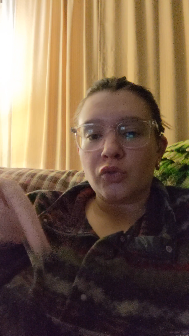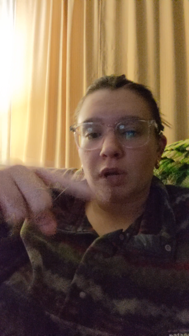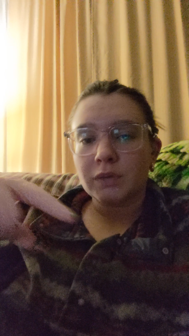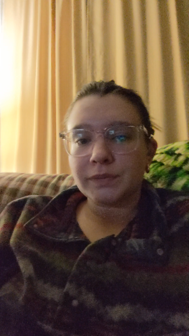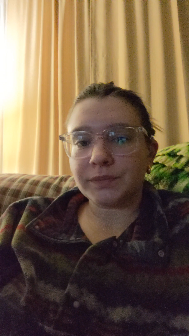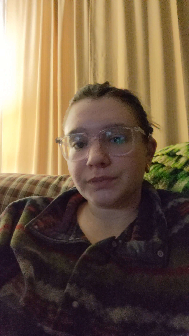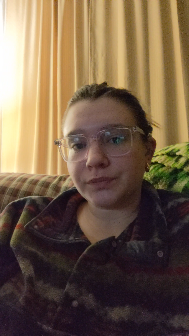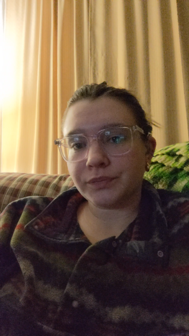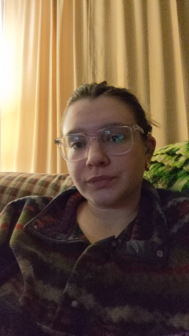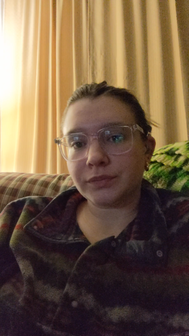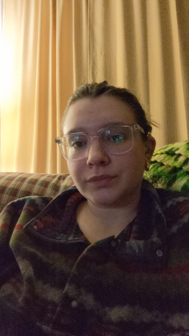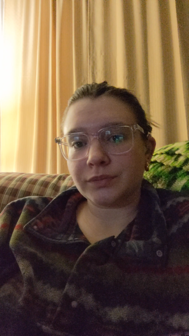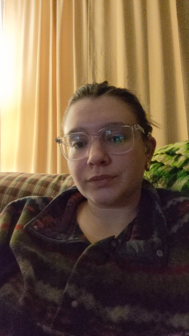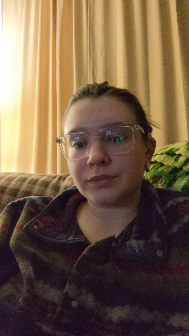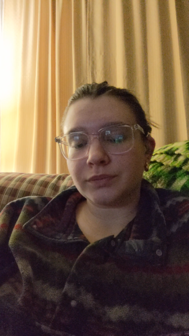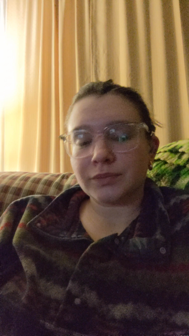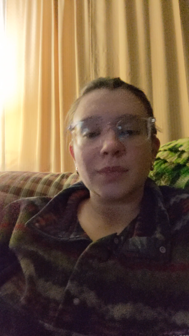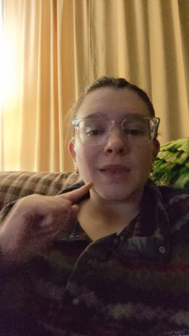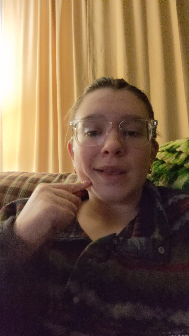candy